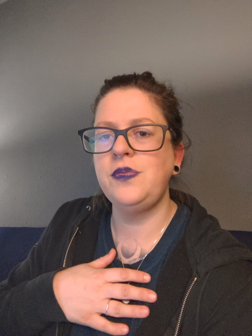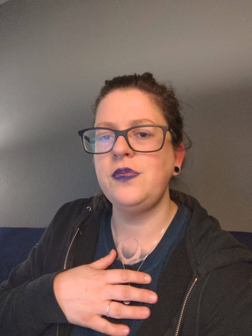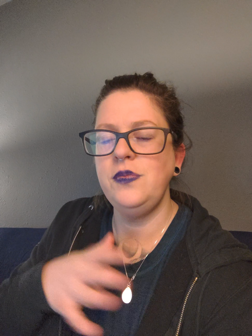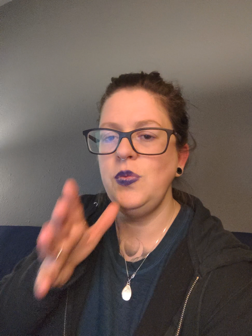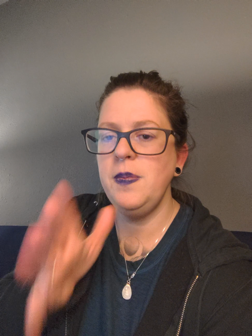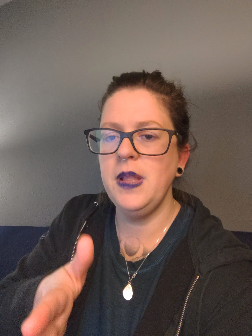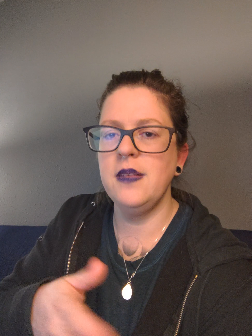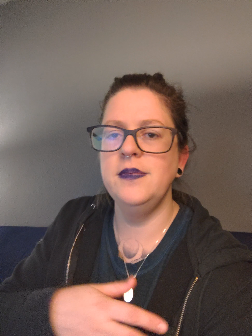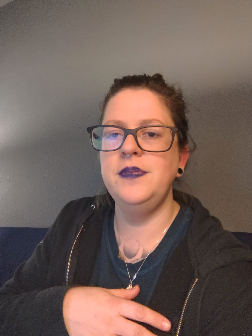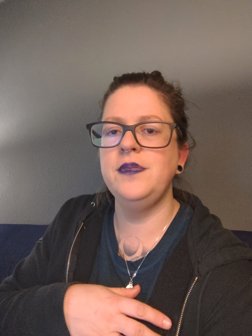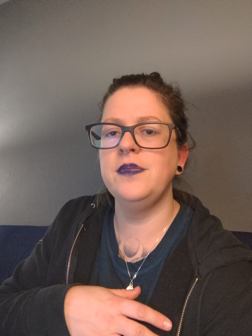grandma